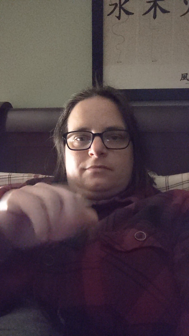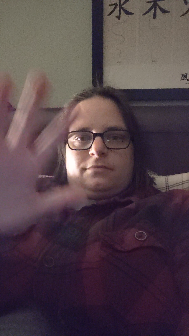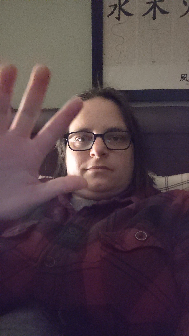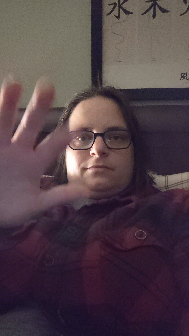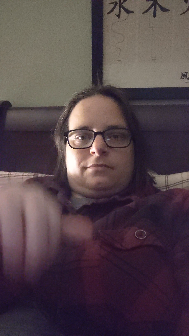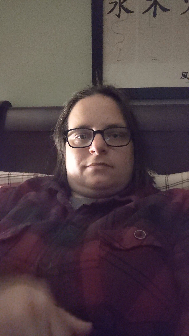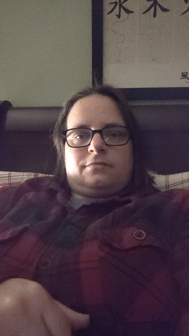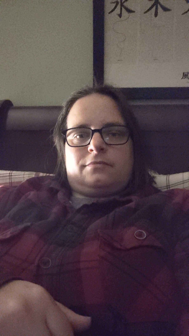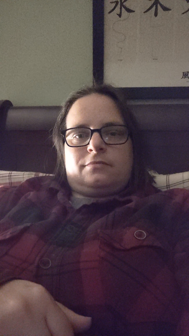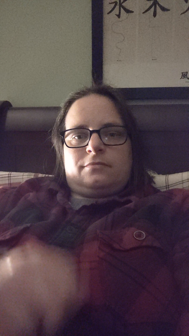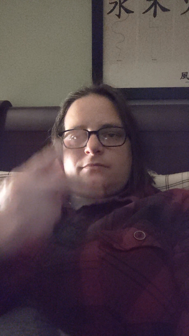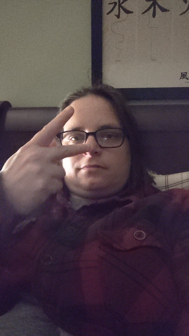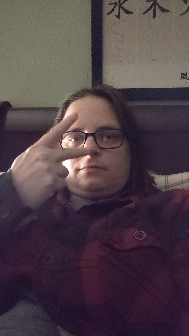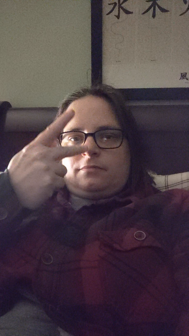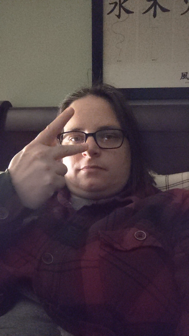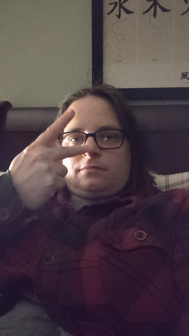penis